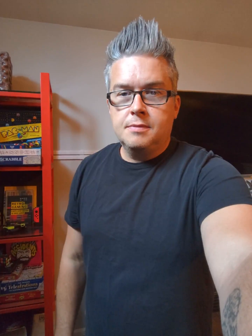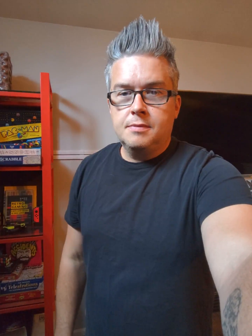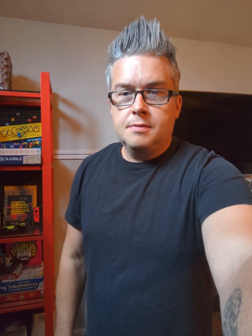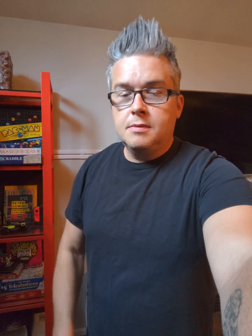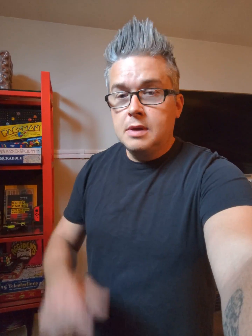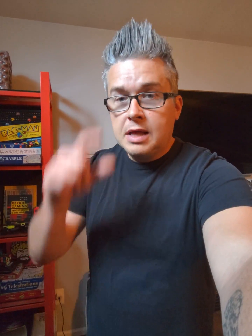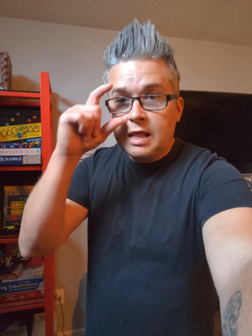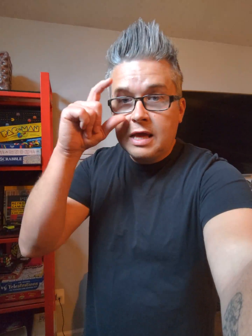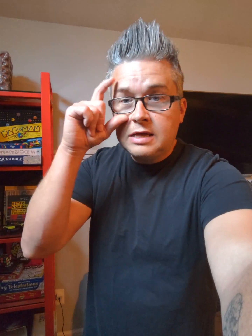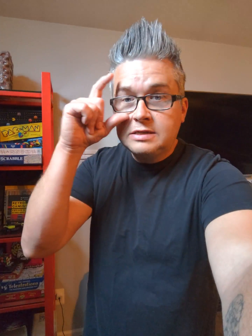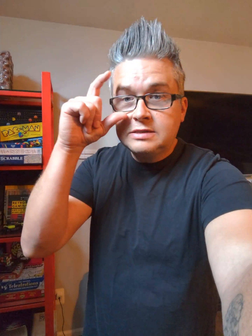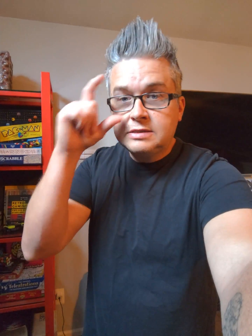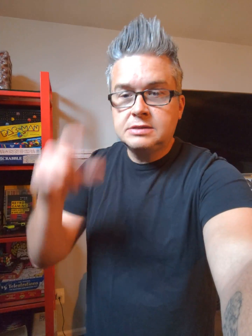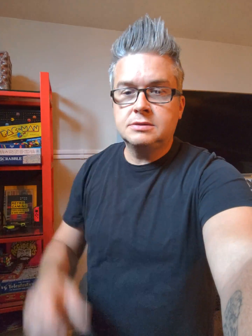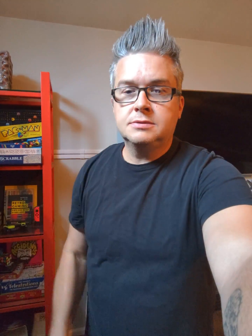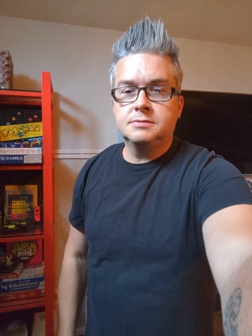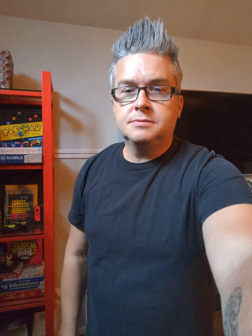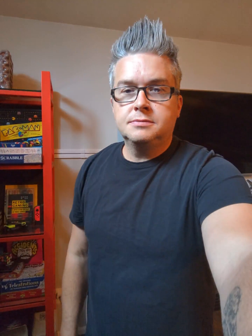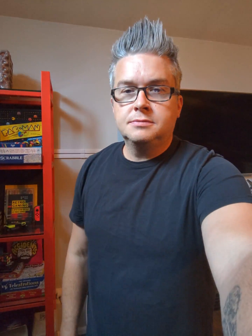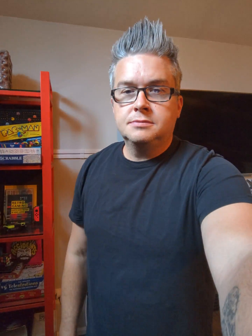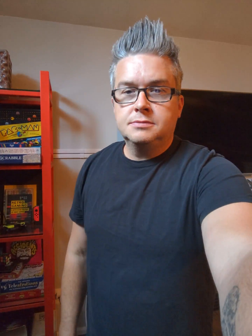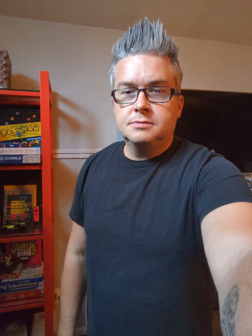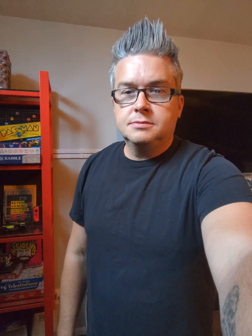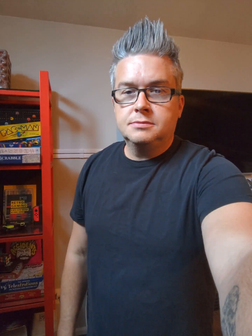glasses